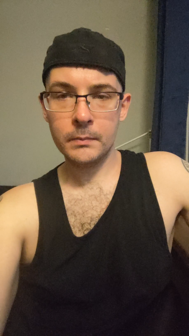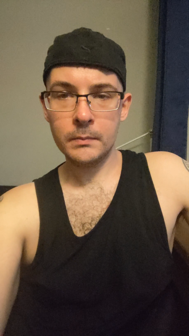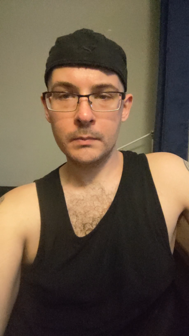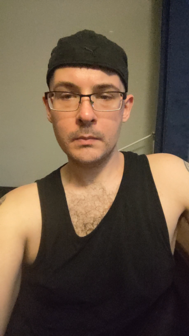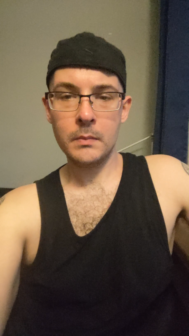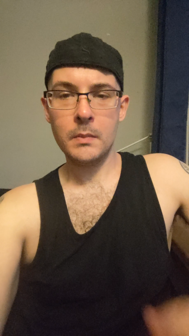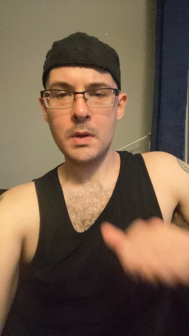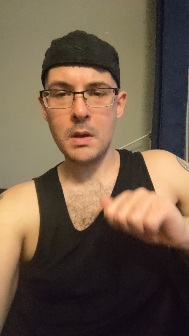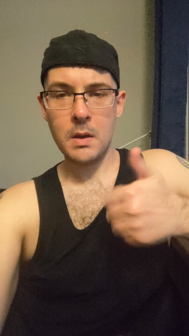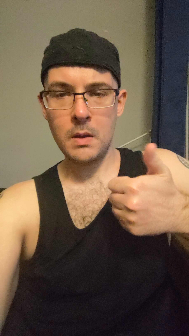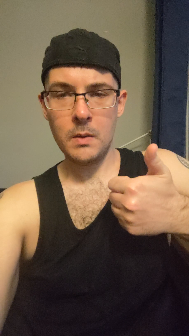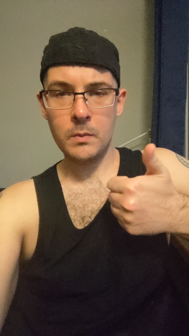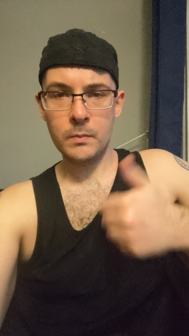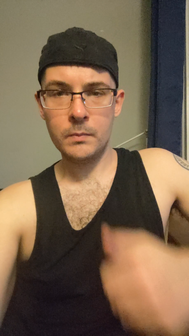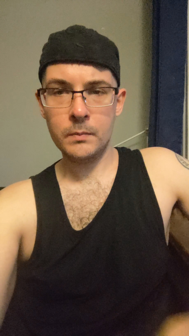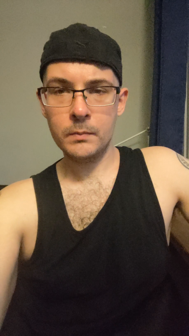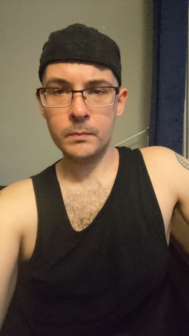how